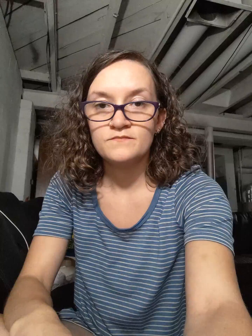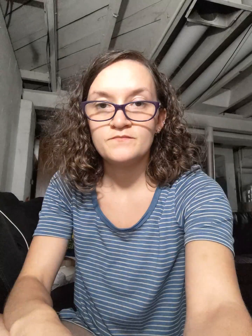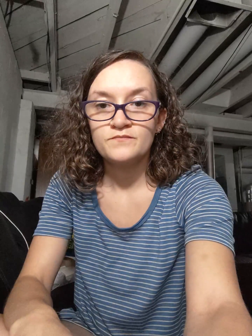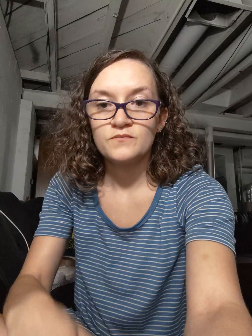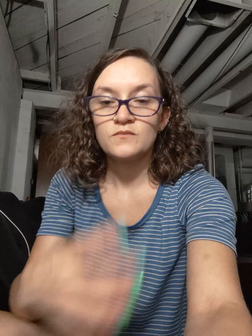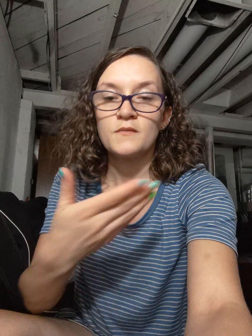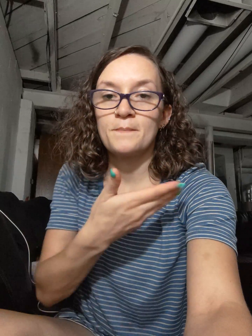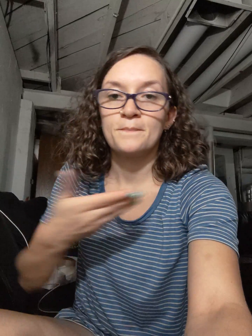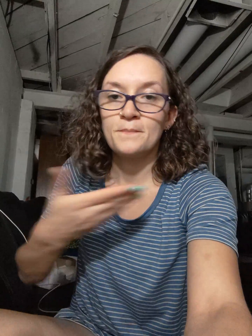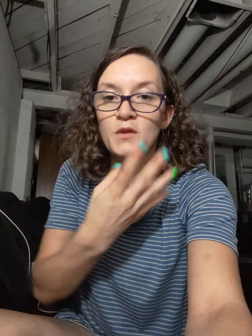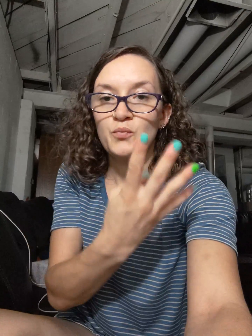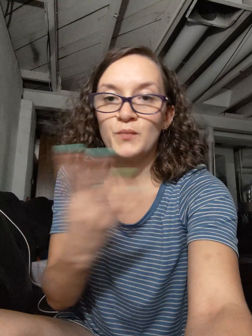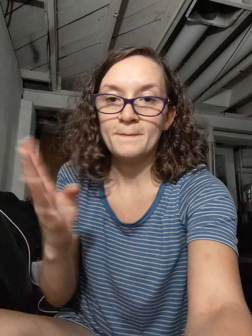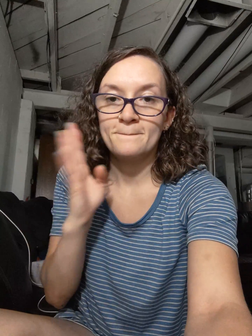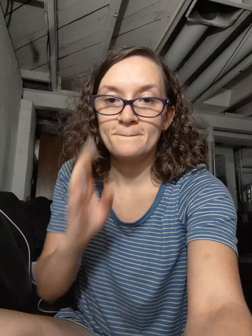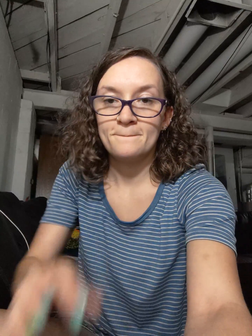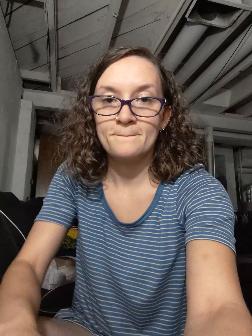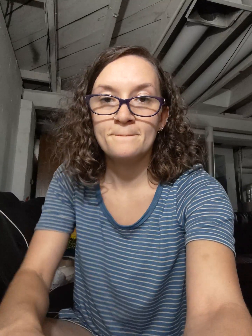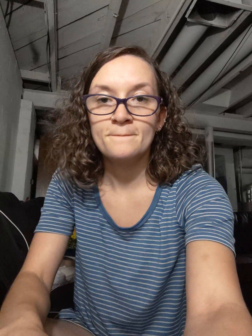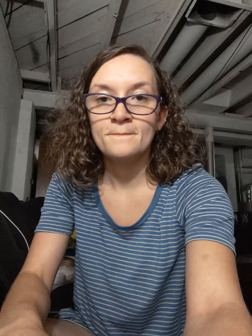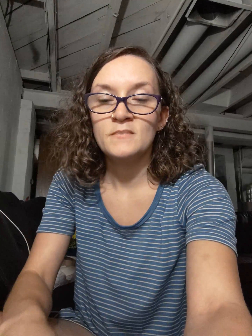crib